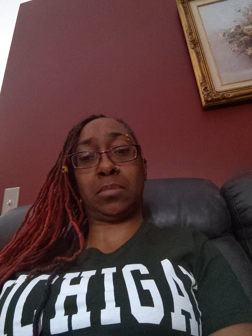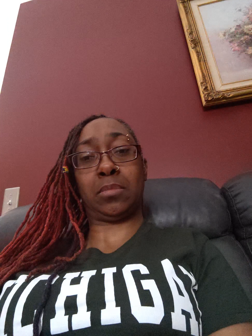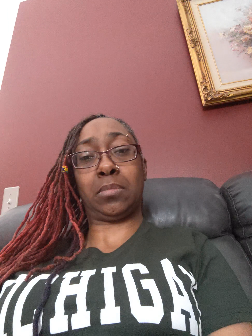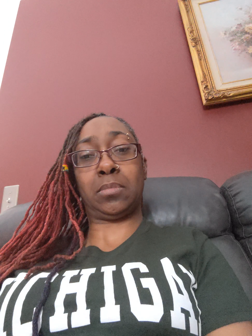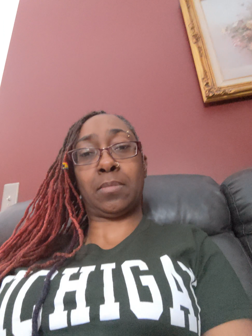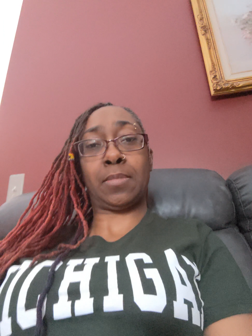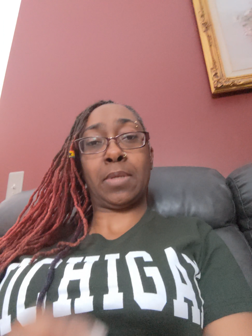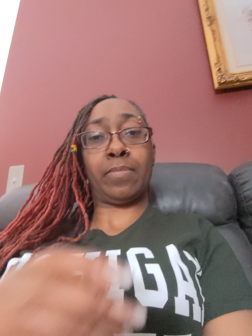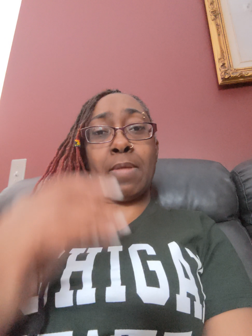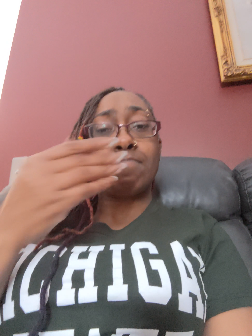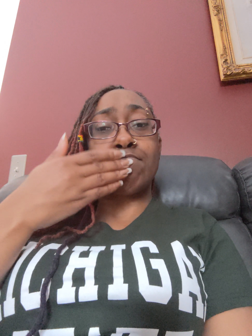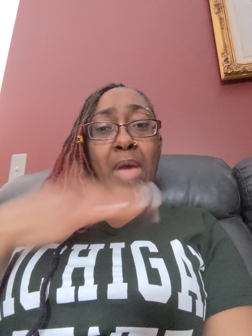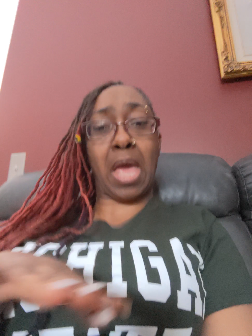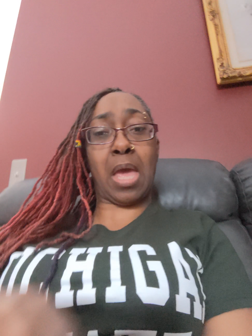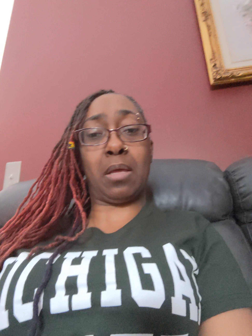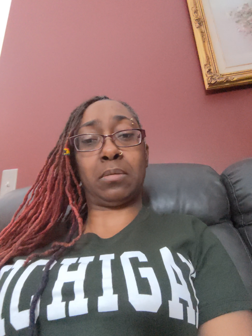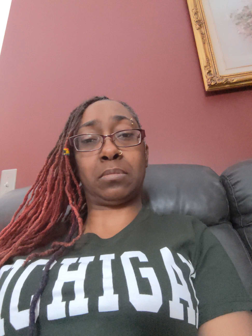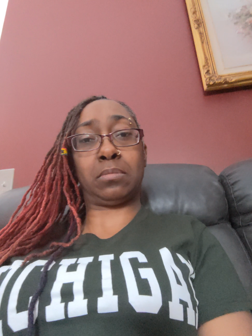bad